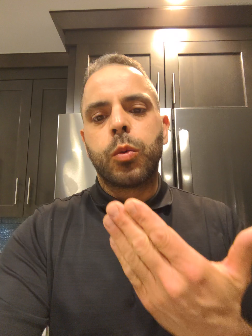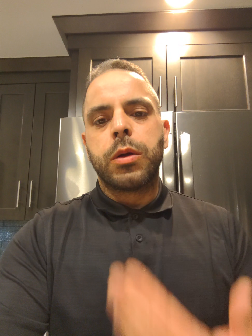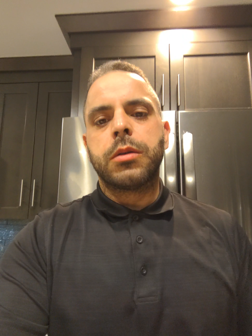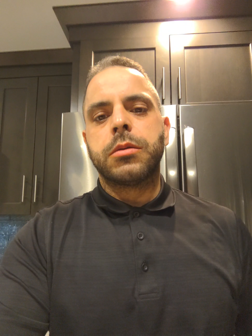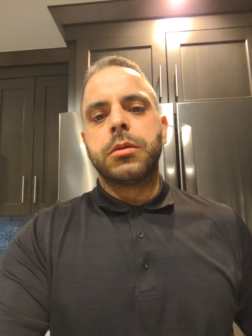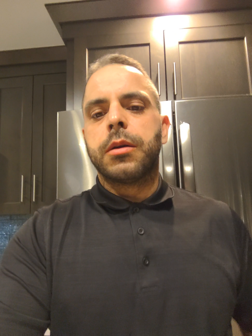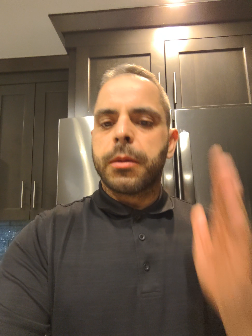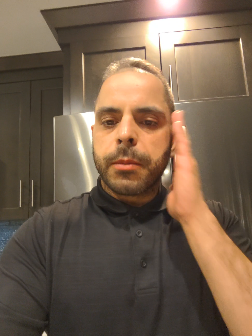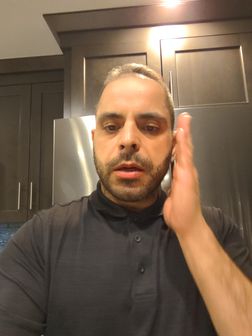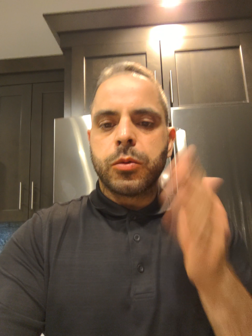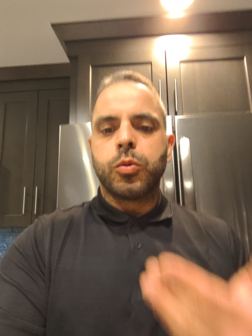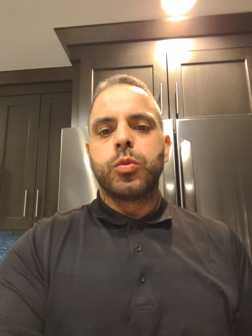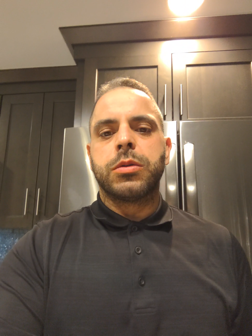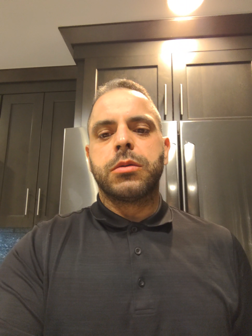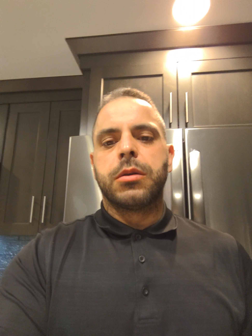bedroom